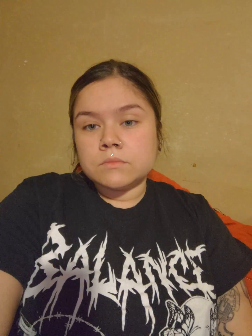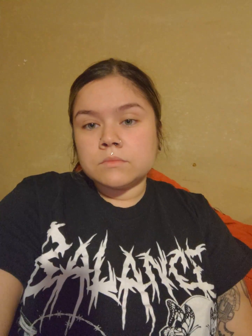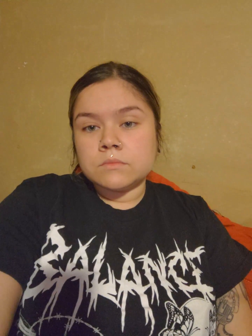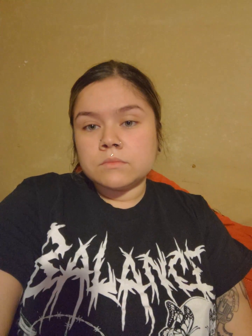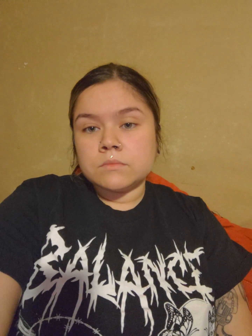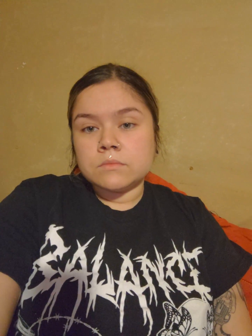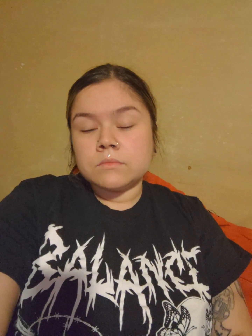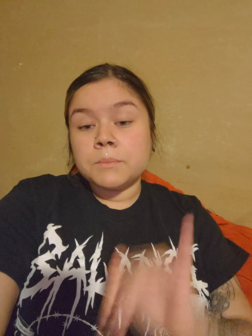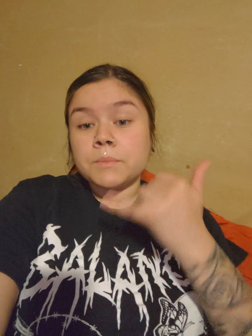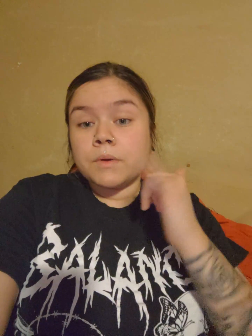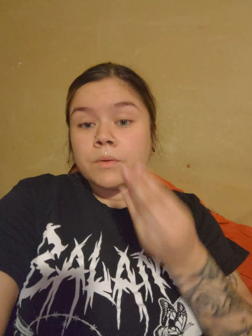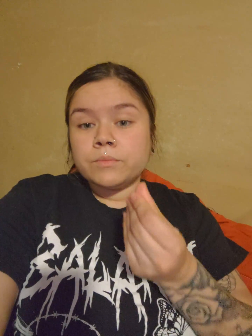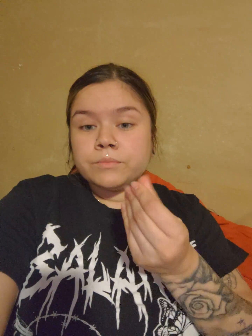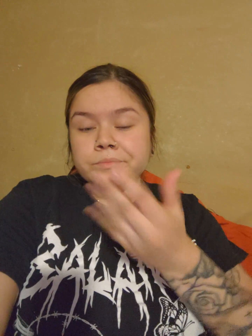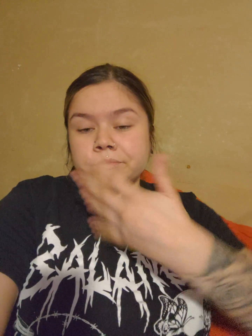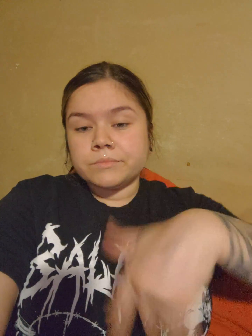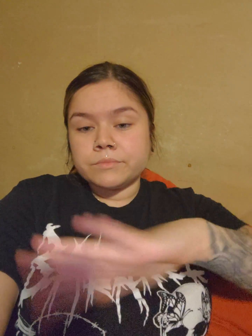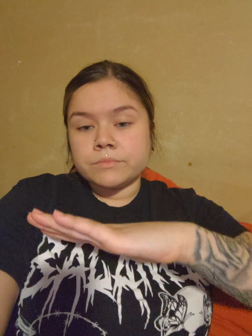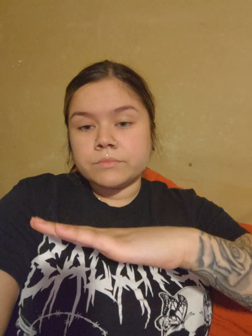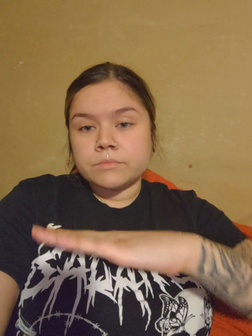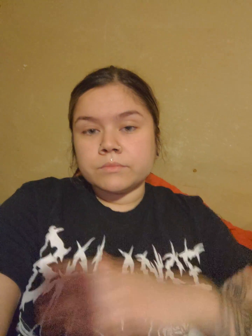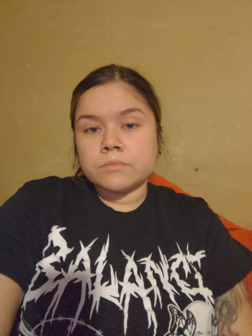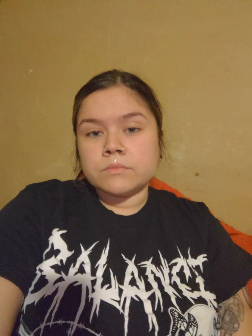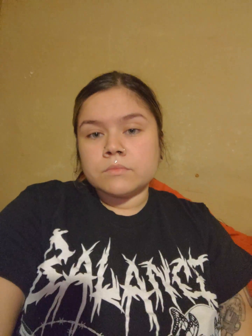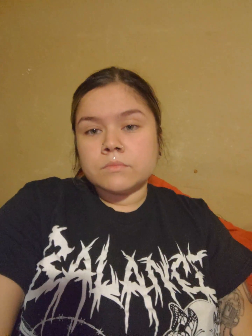playground